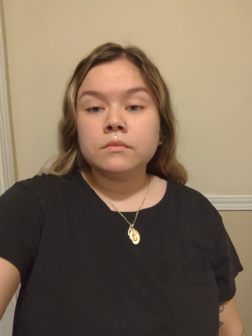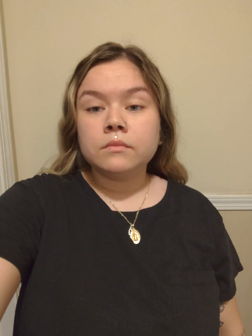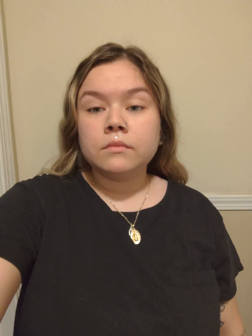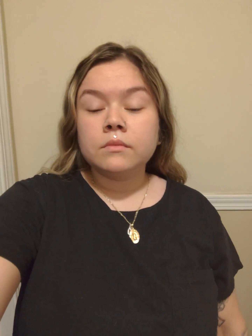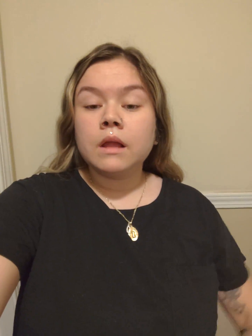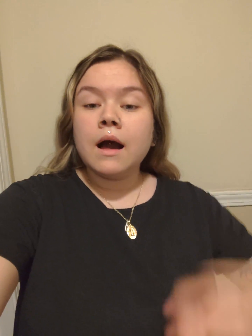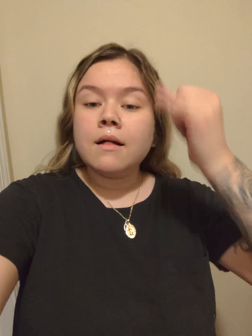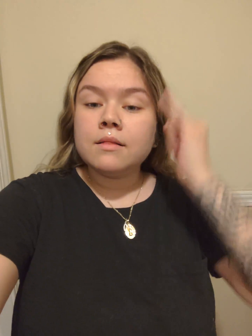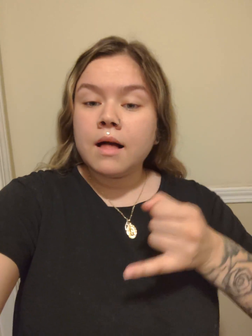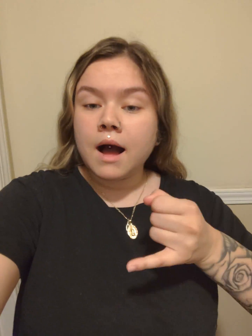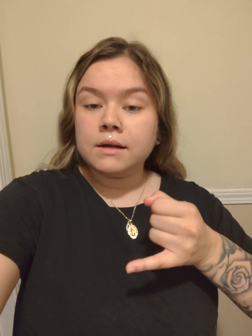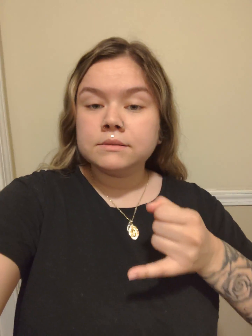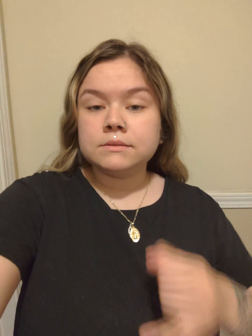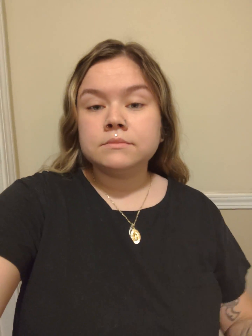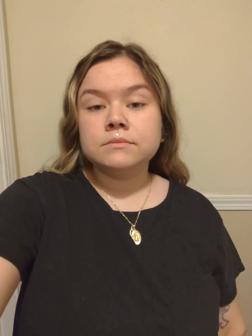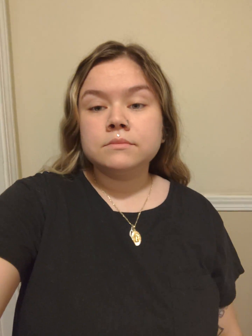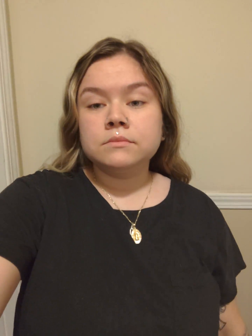last